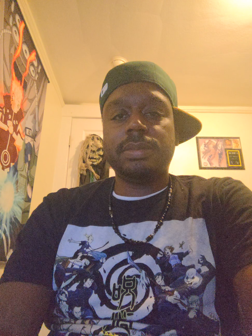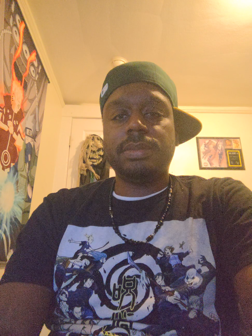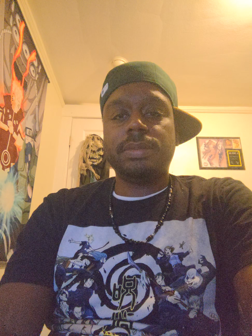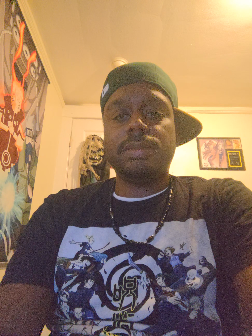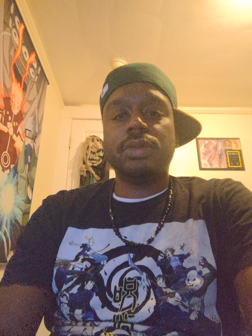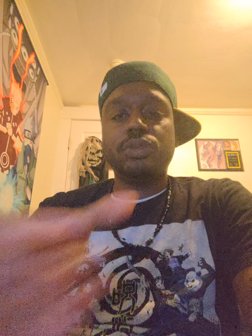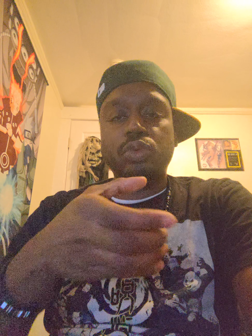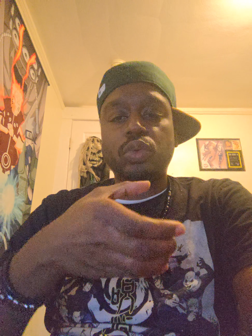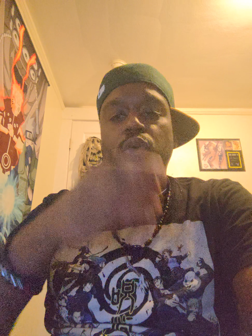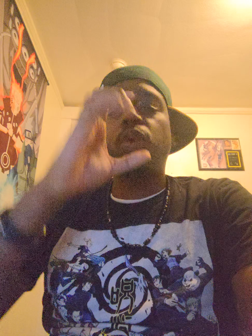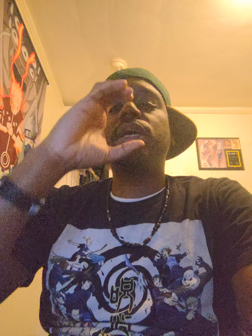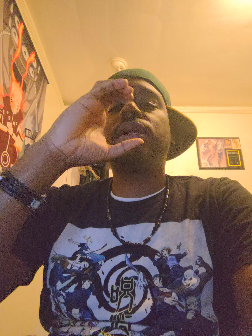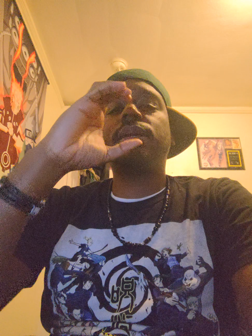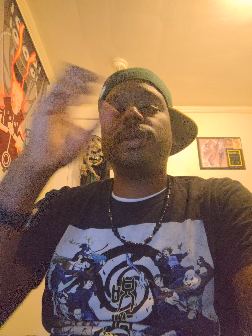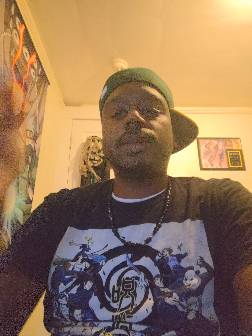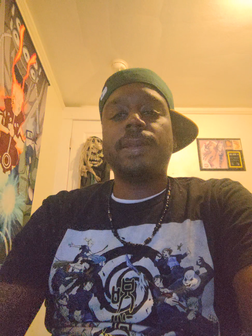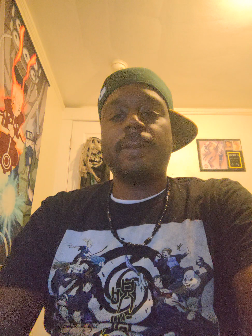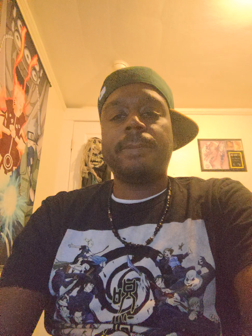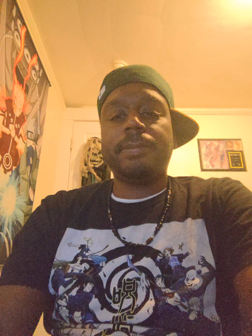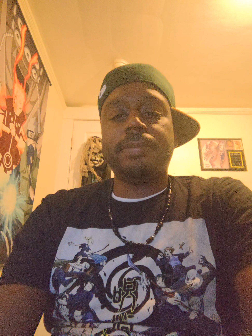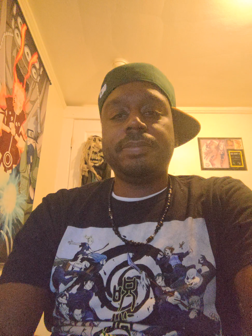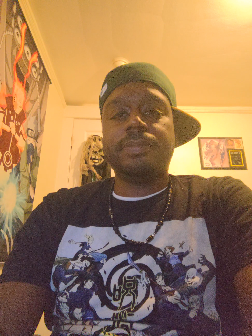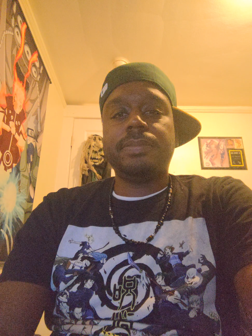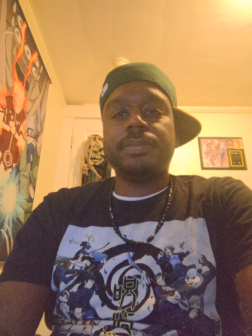drink